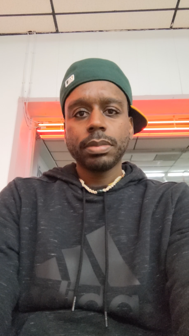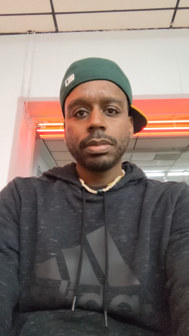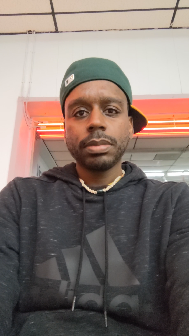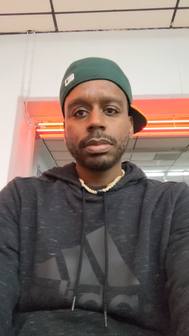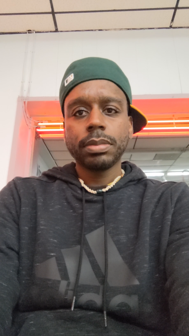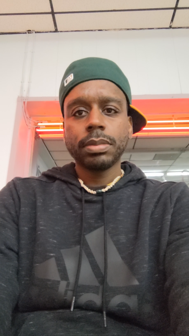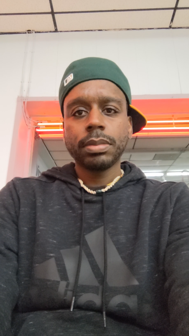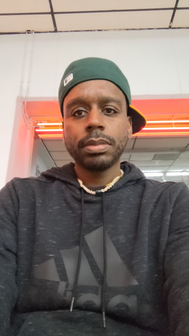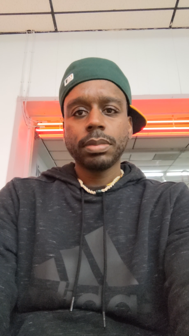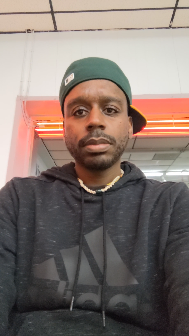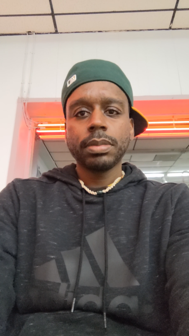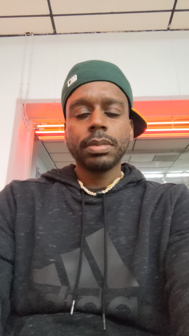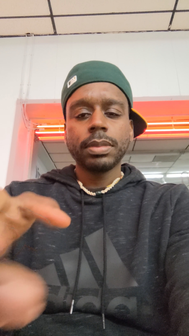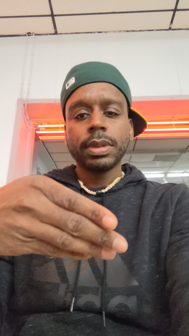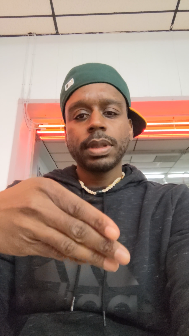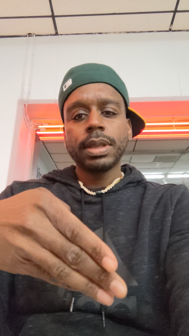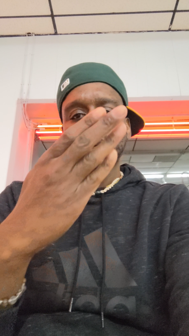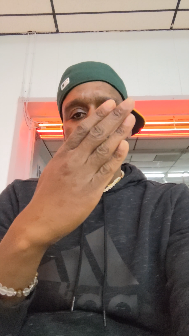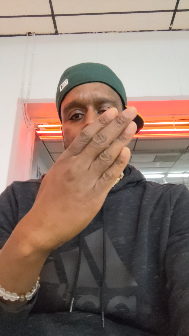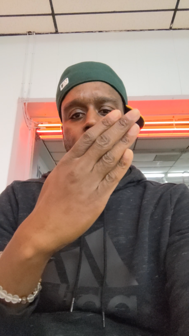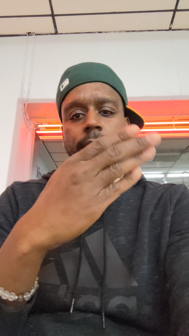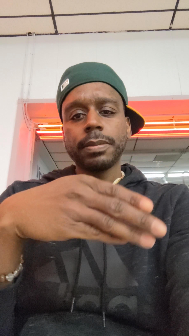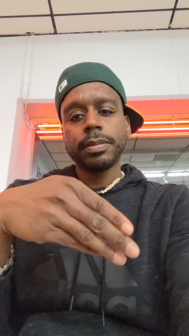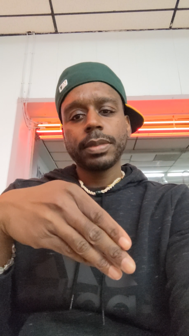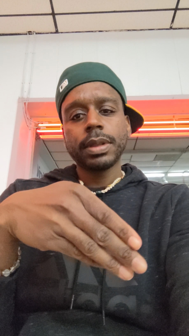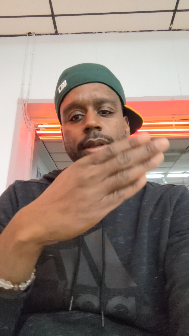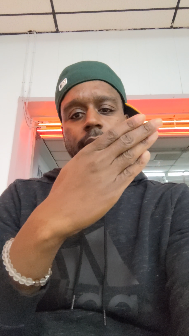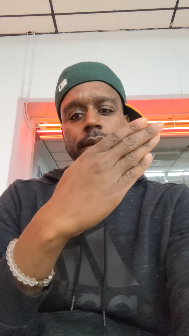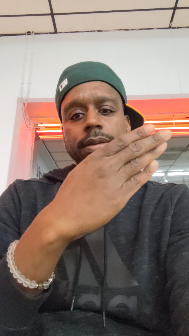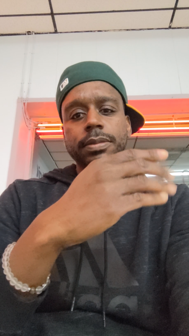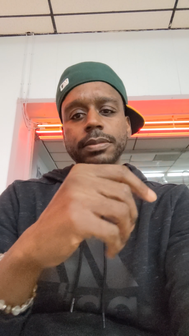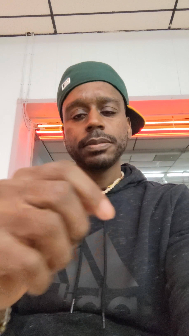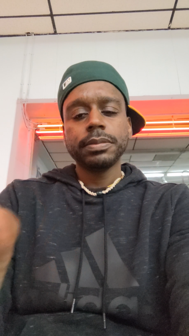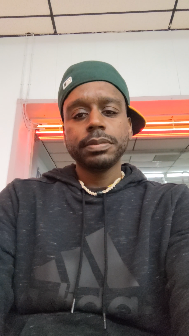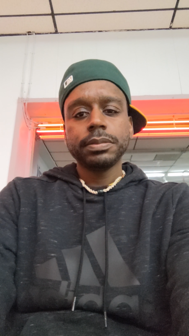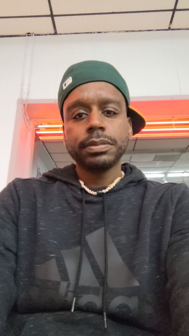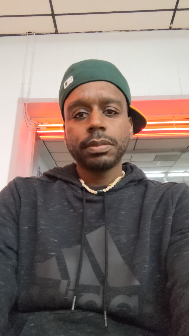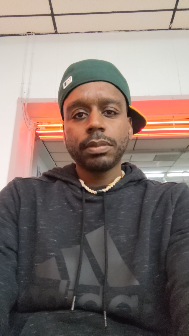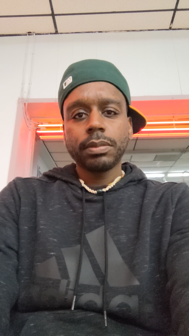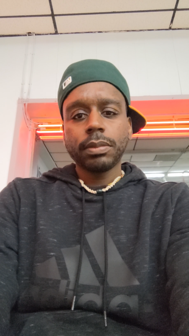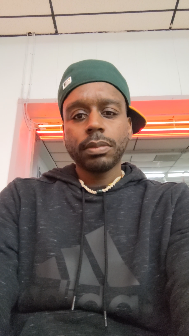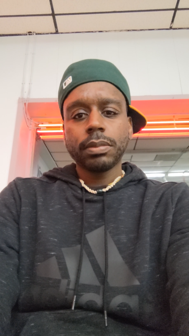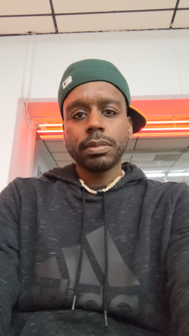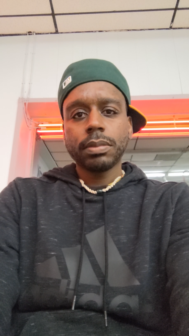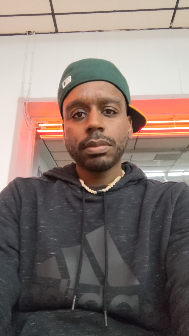kick